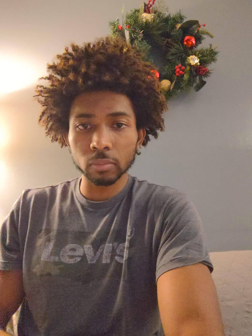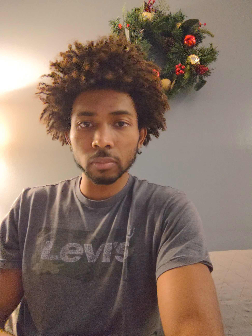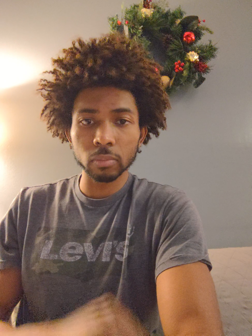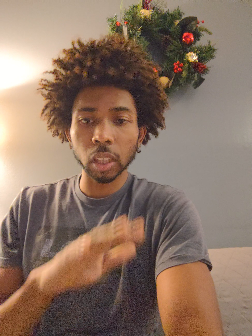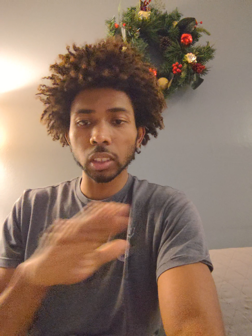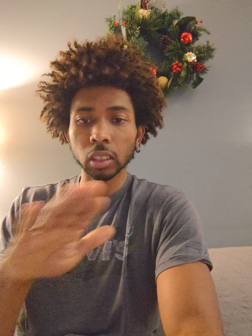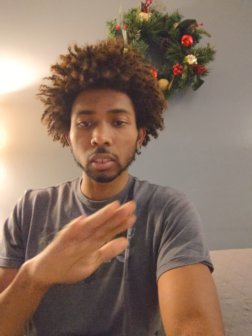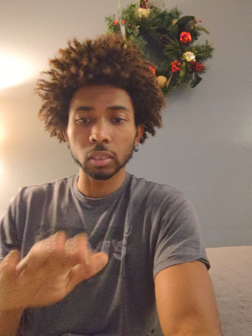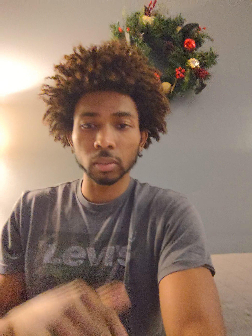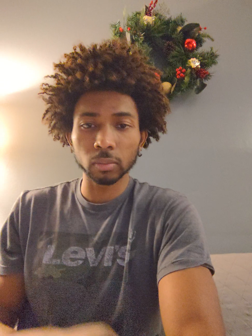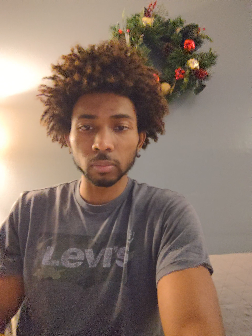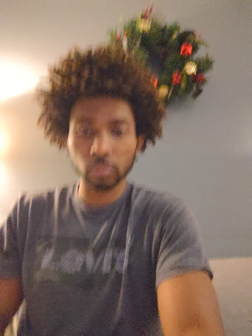clean